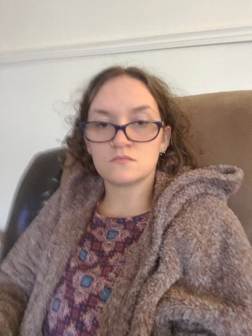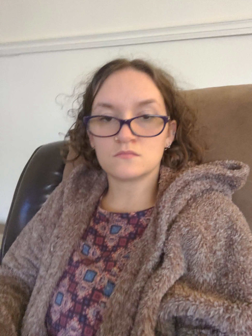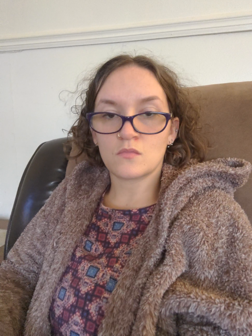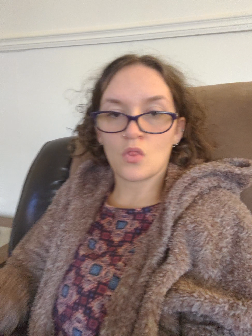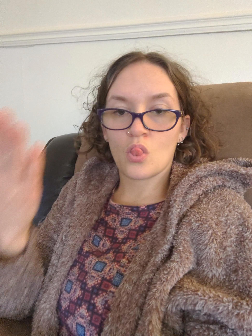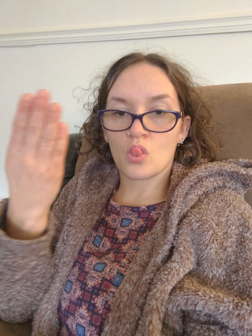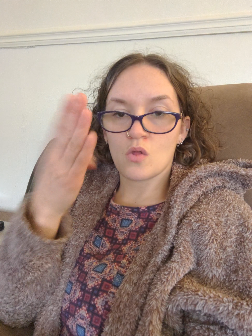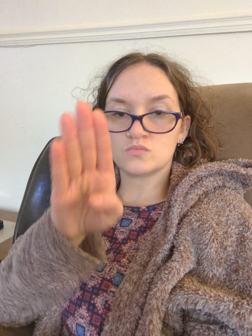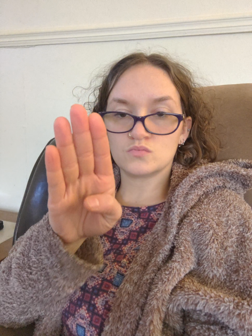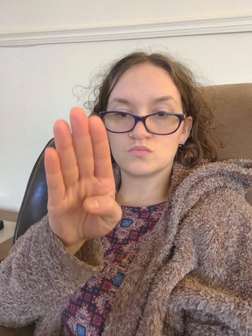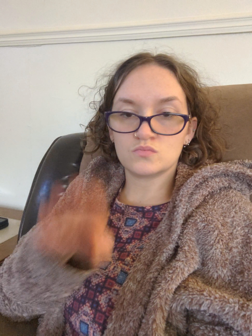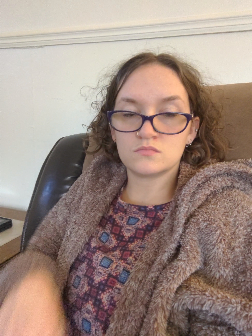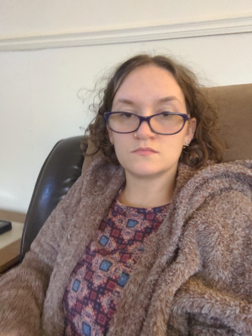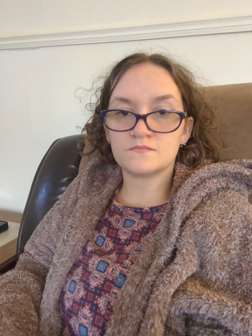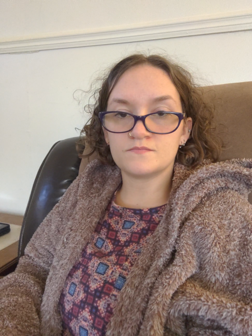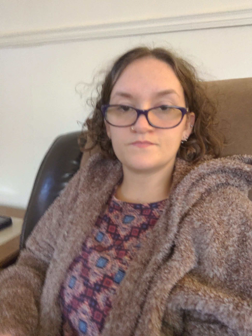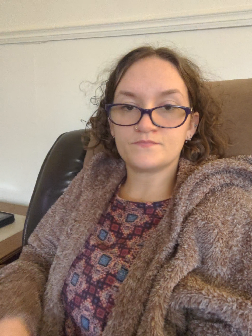close